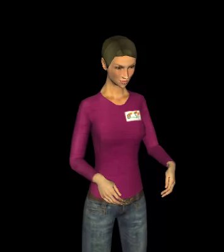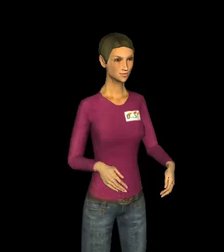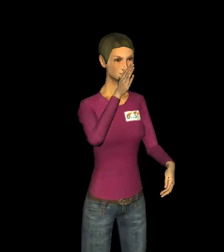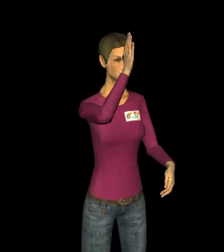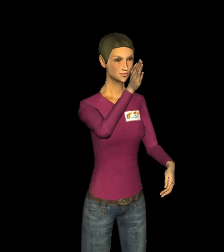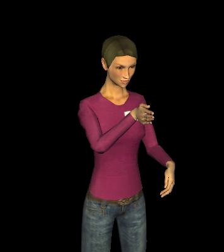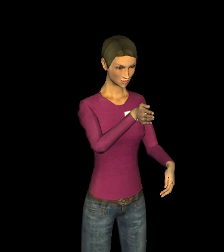مباشرة